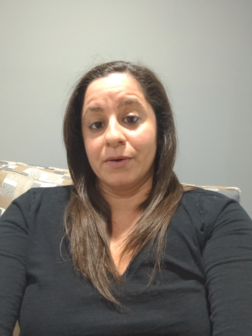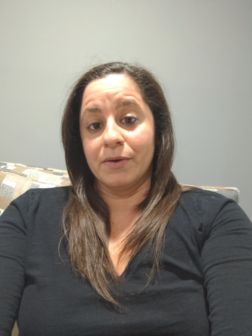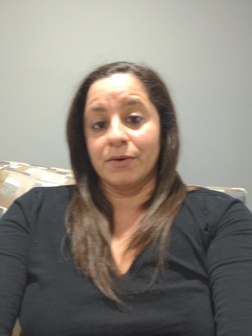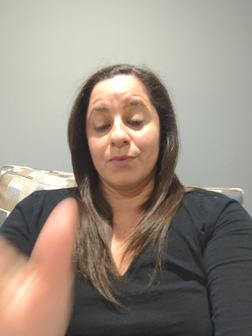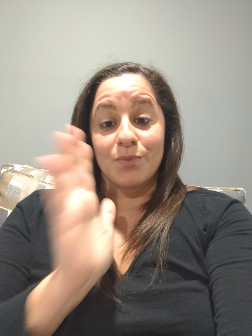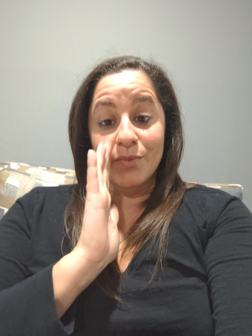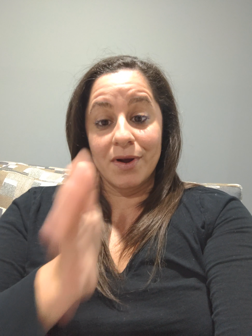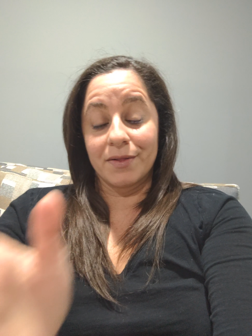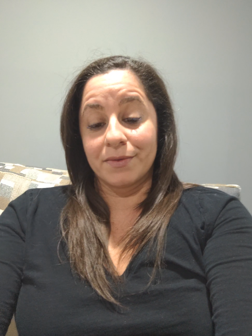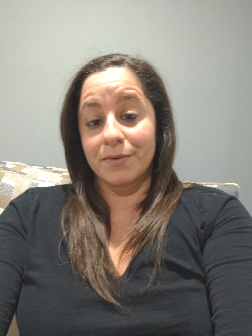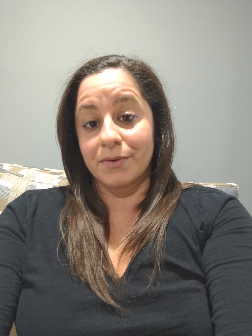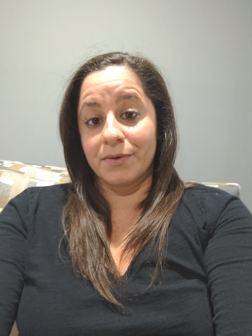will